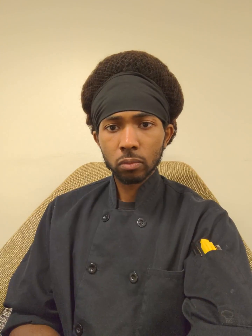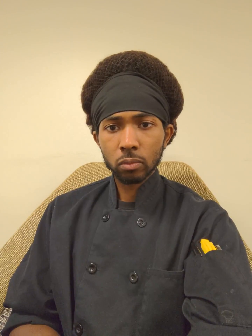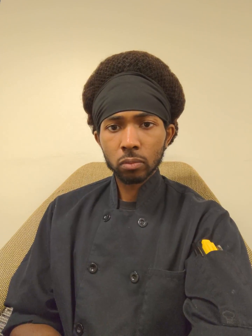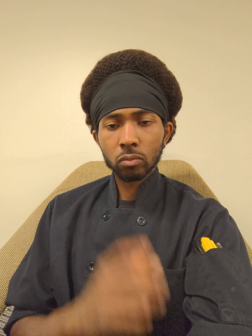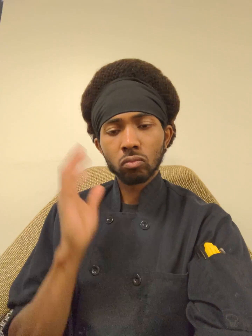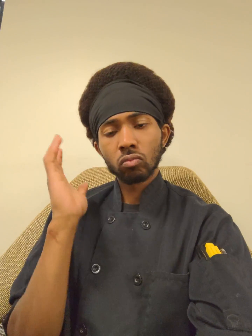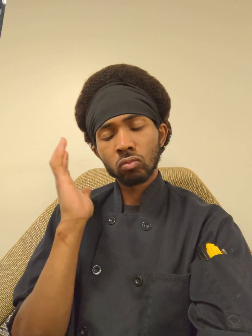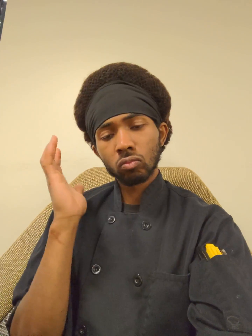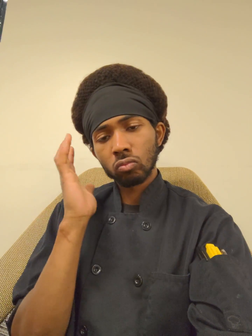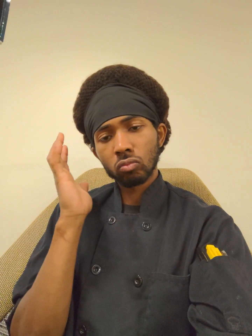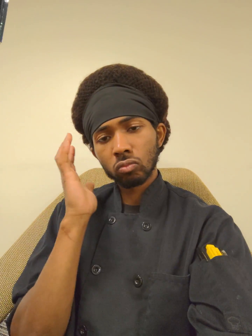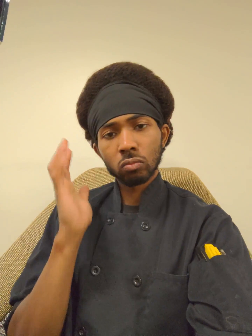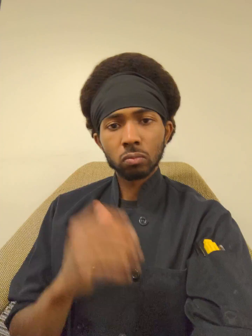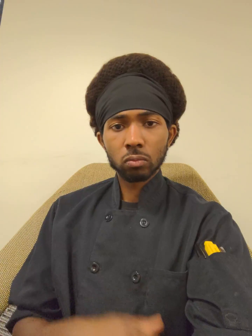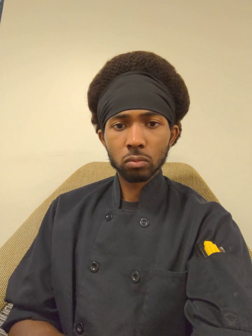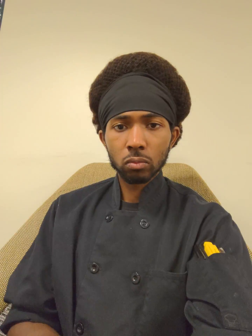pillow